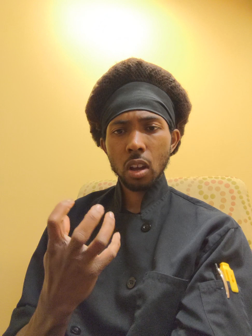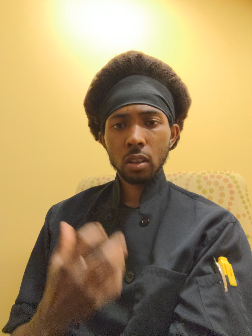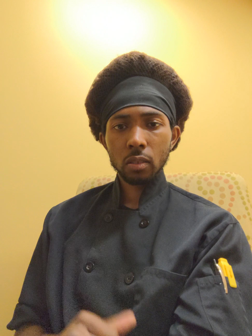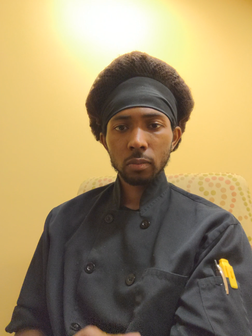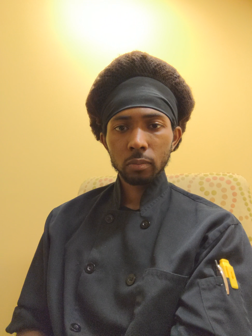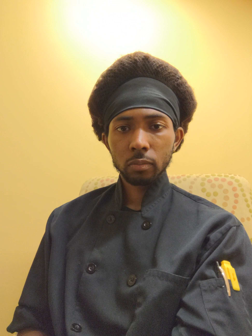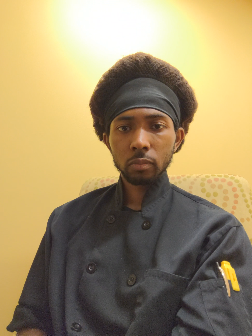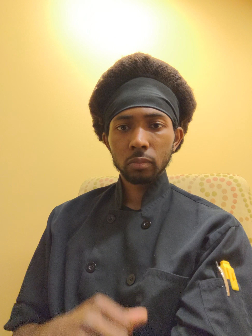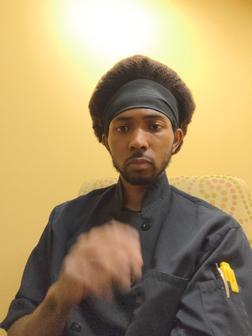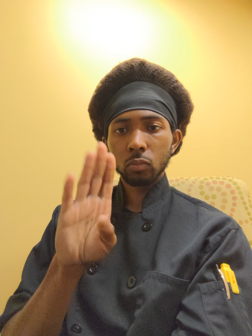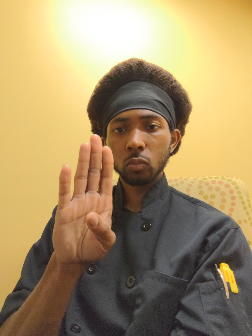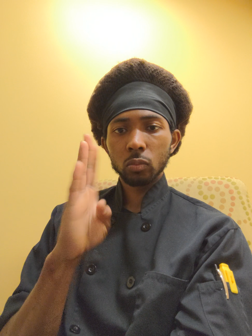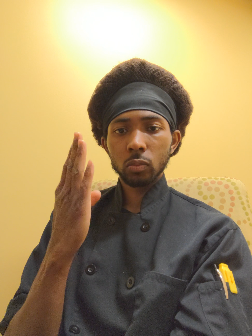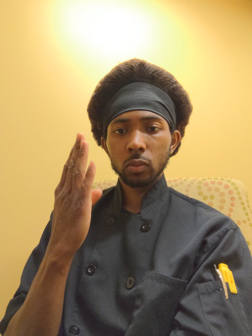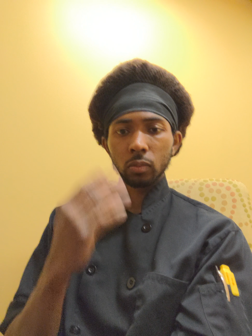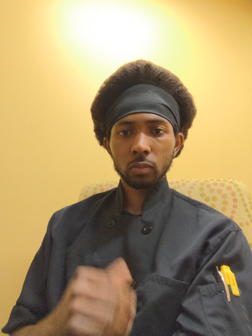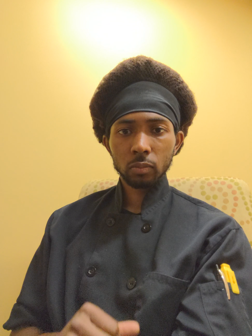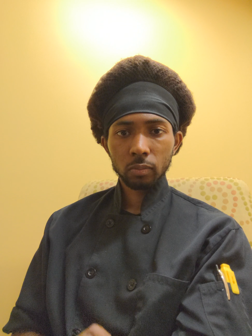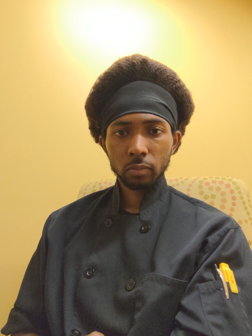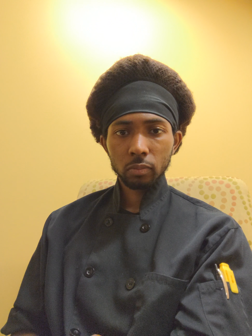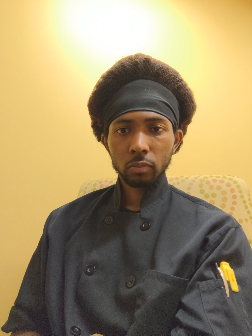door